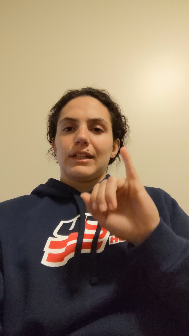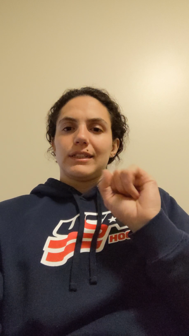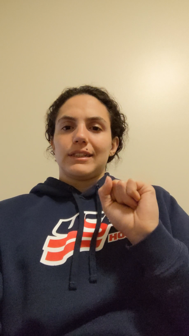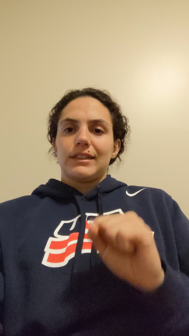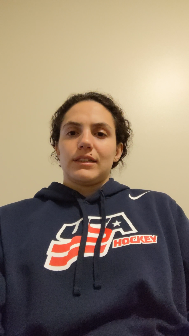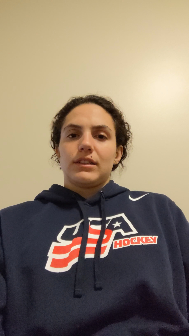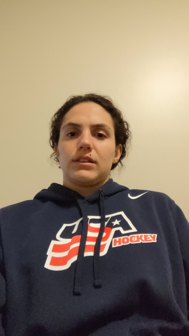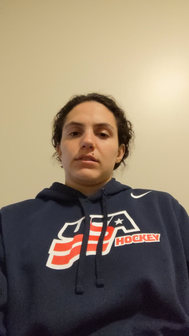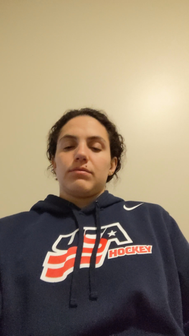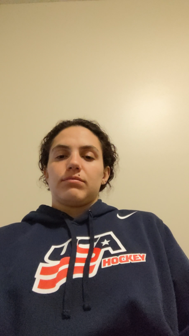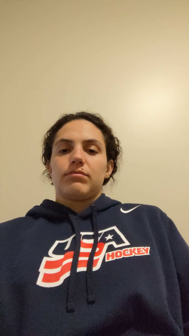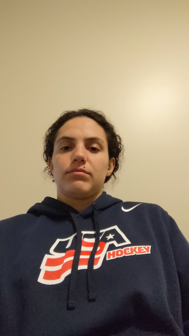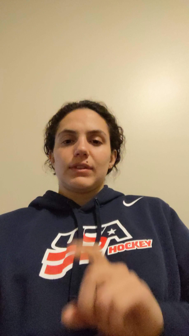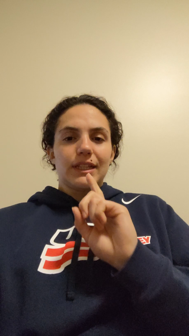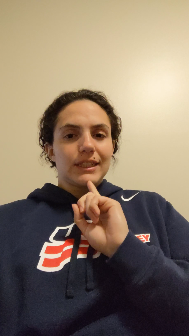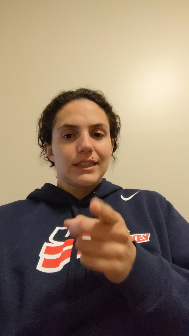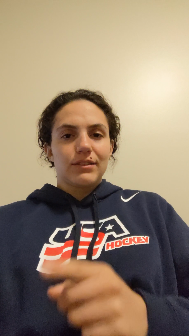is